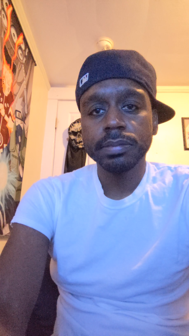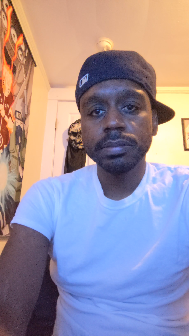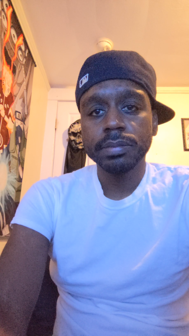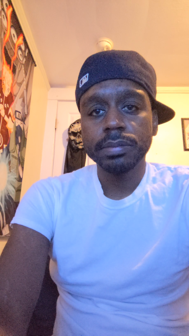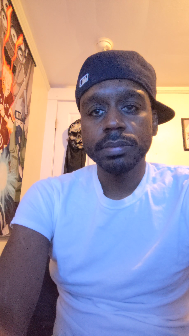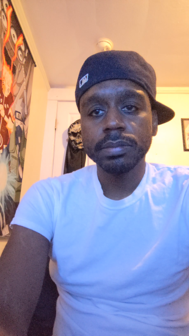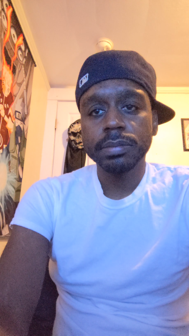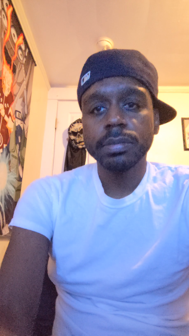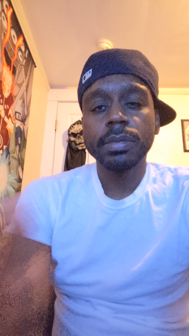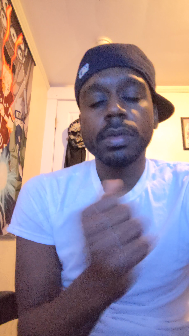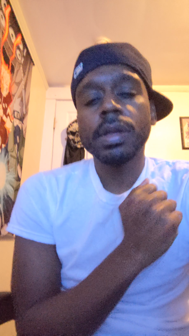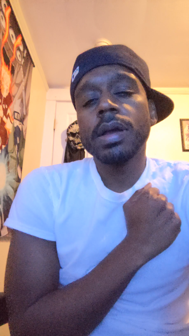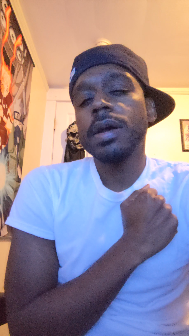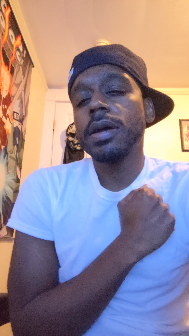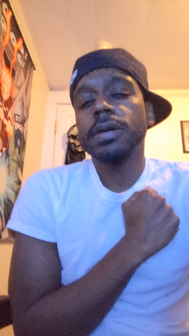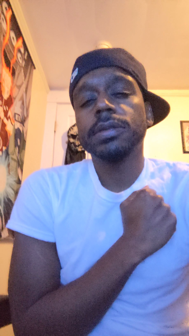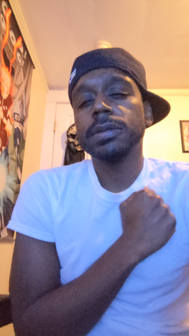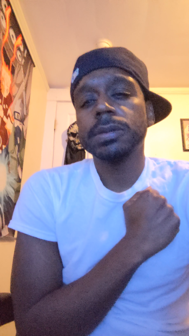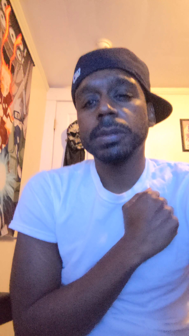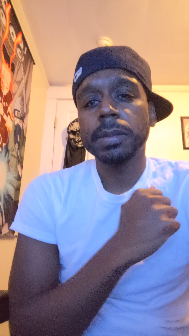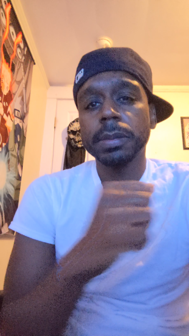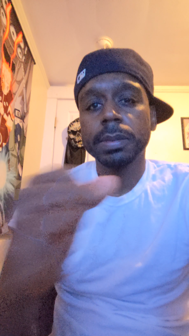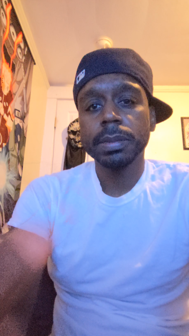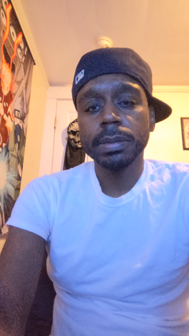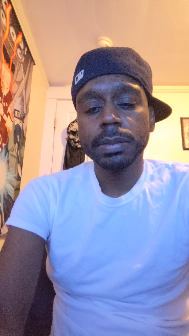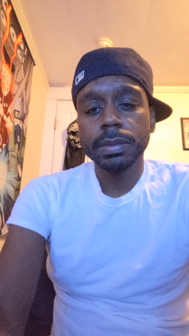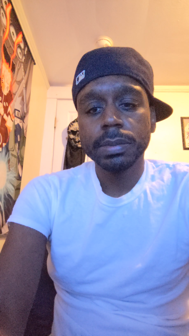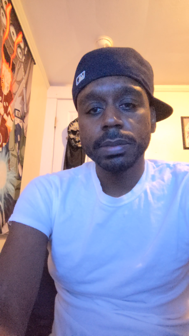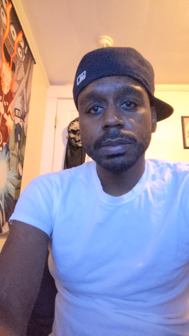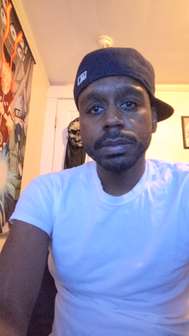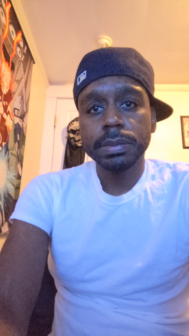hug